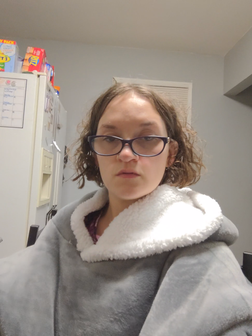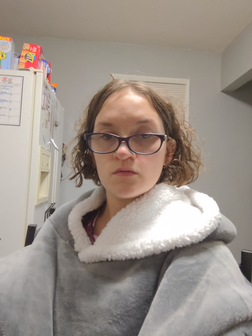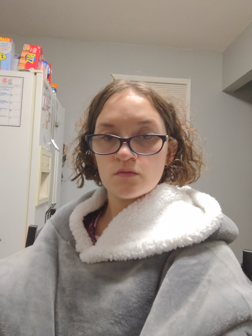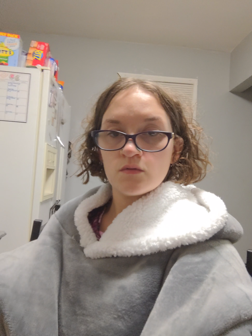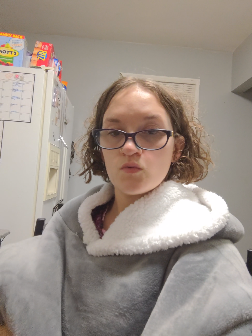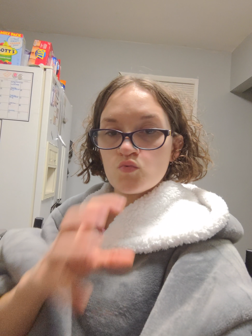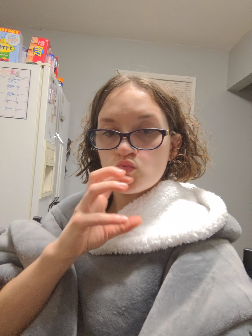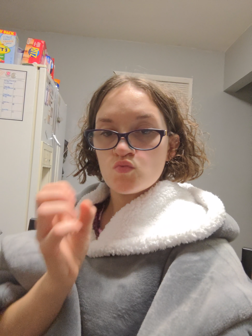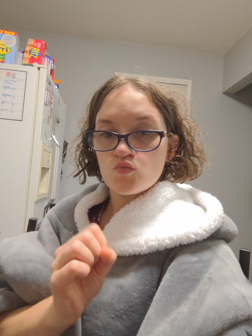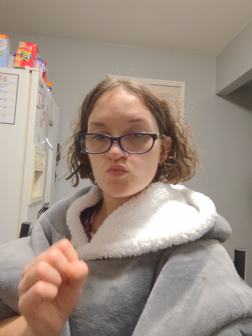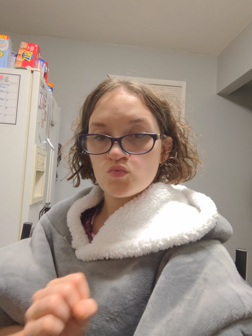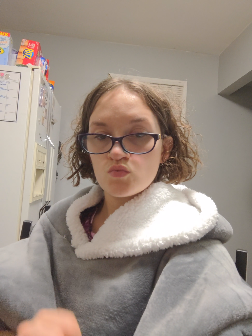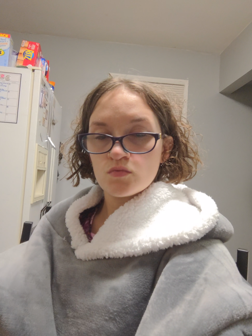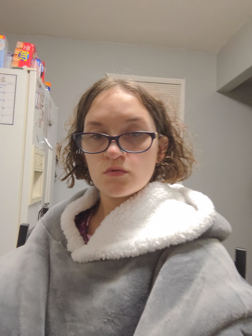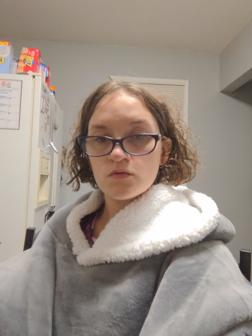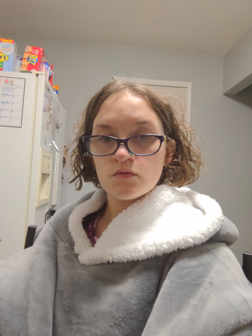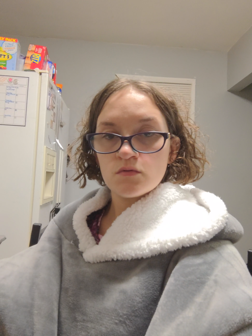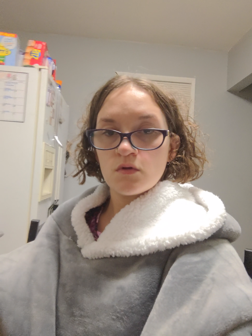old